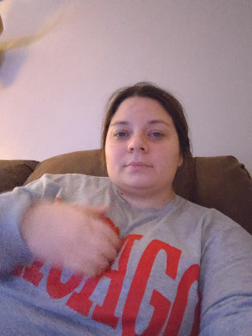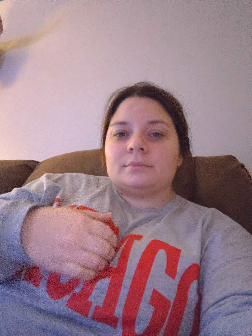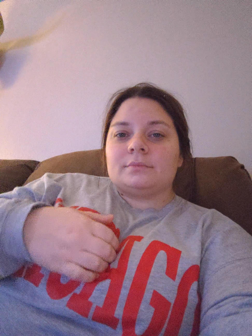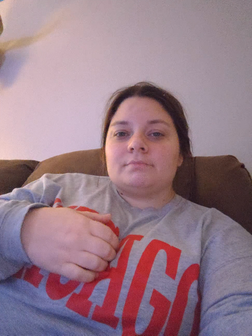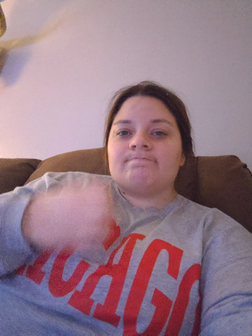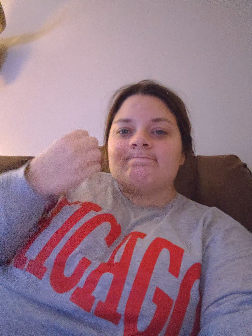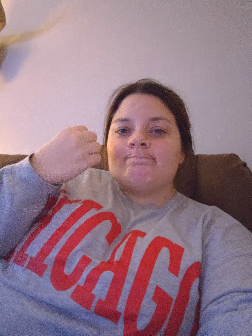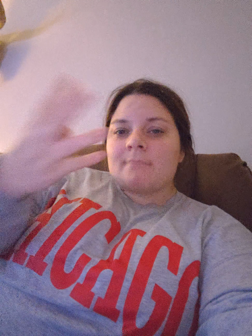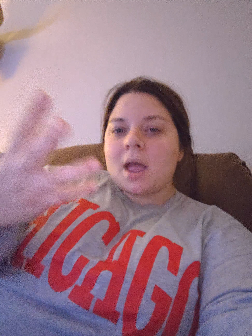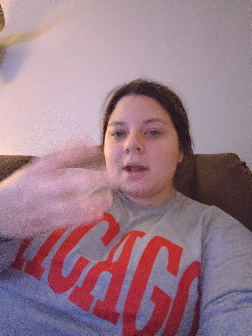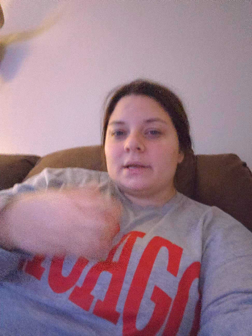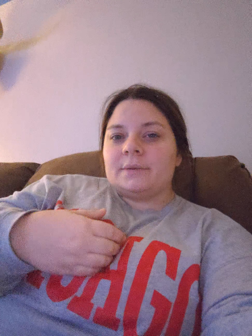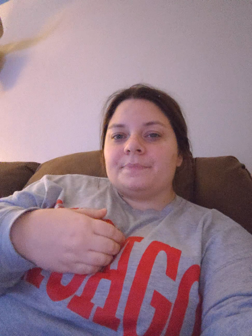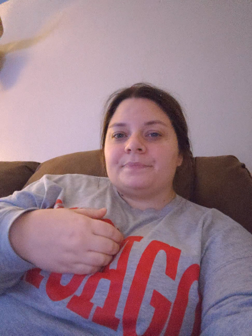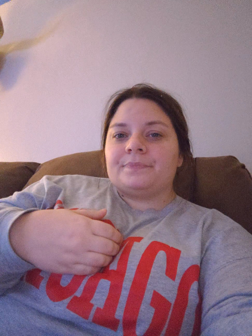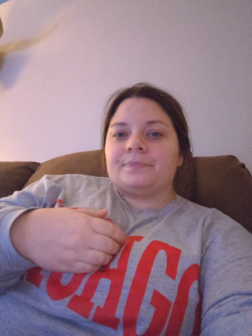many